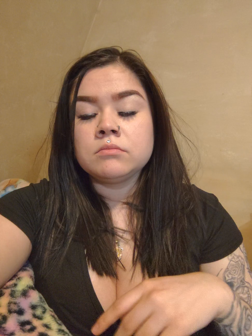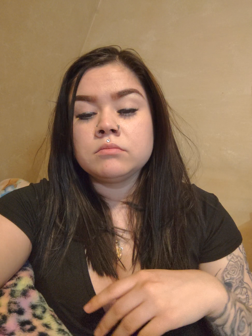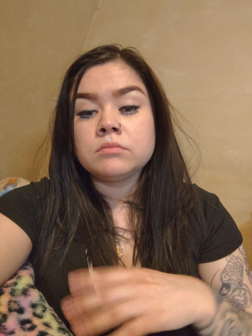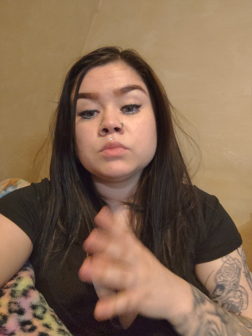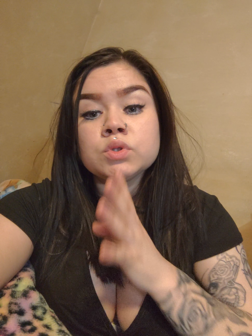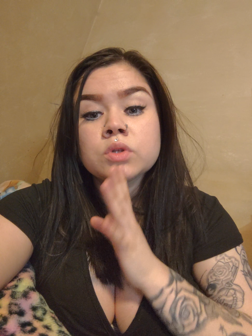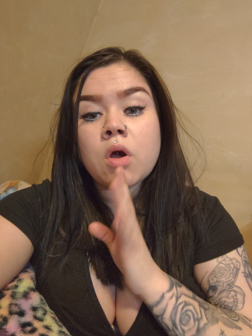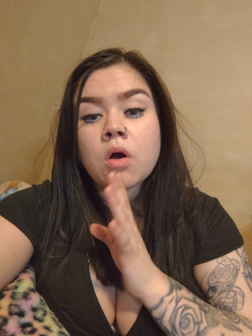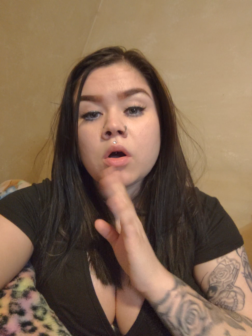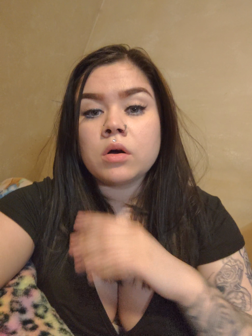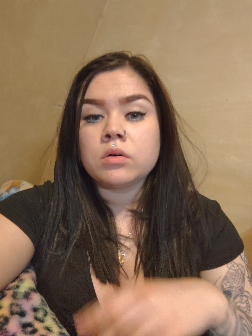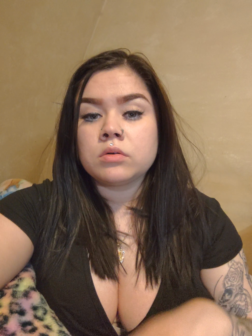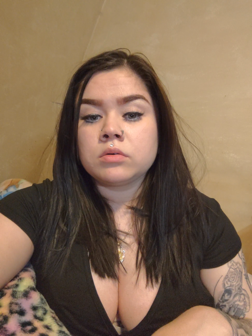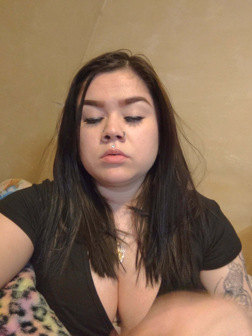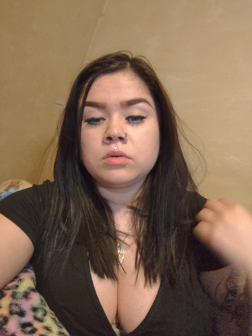talk